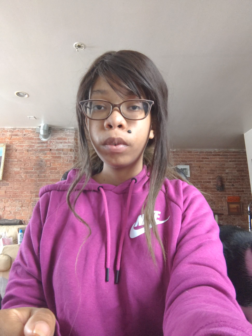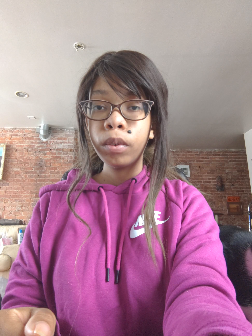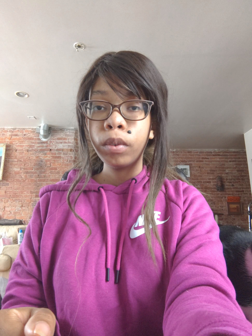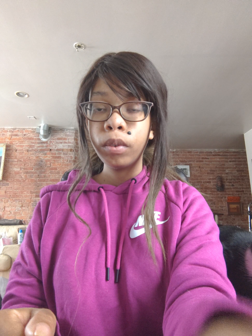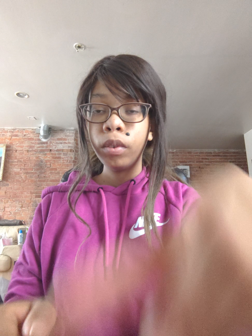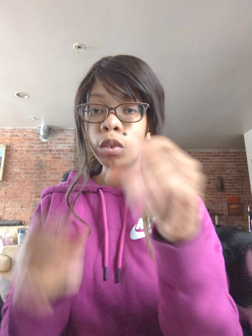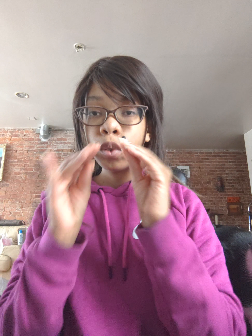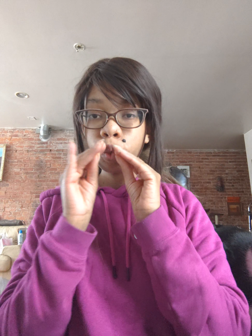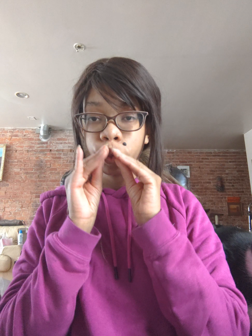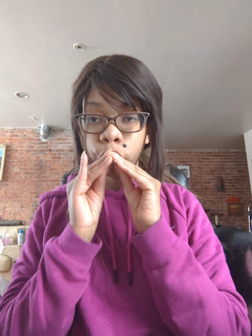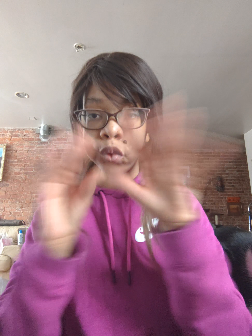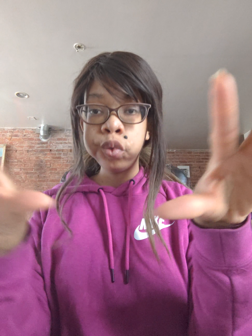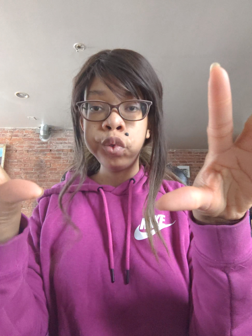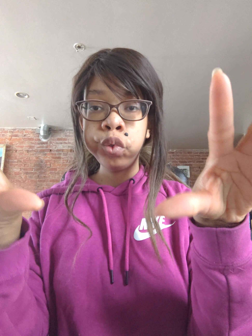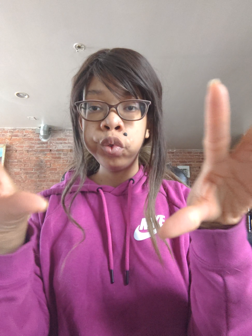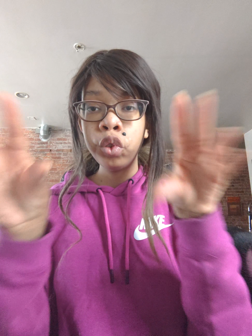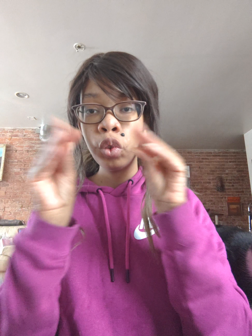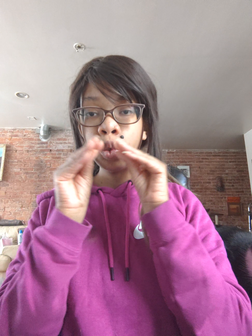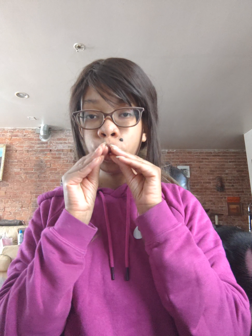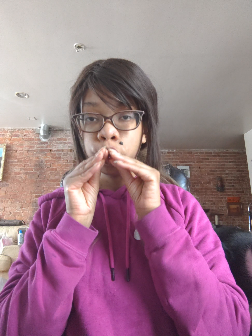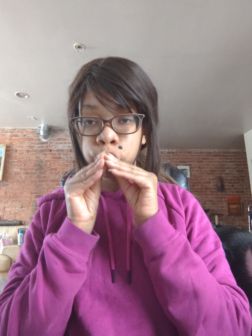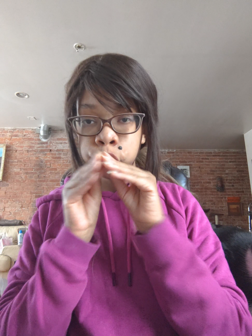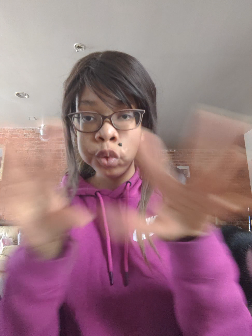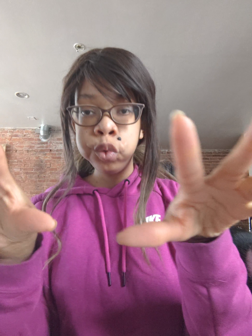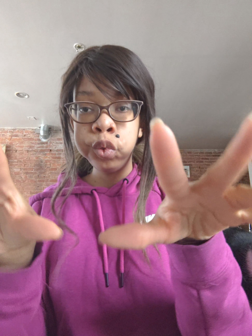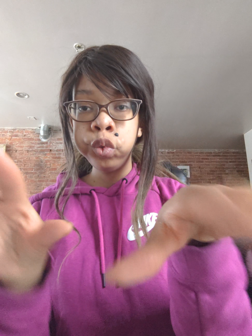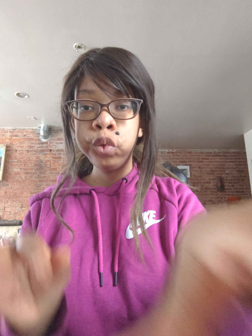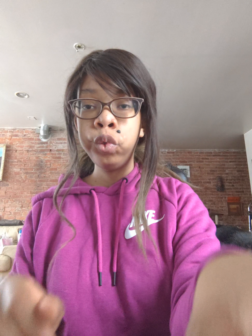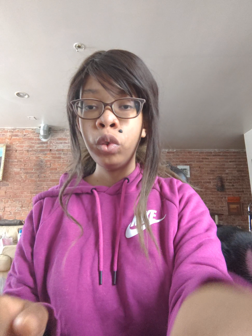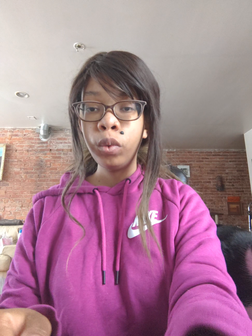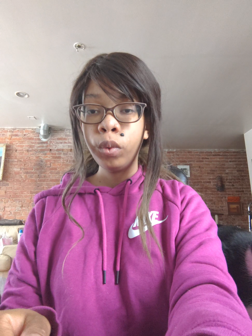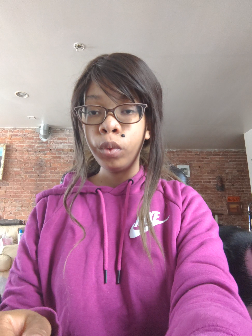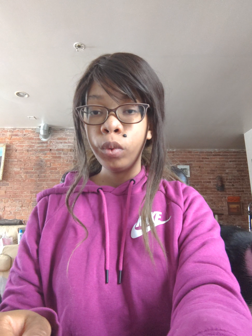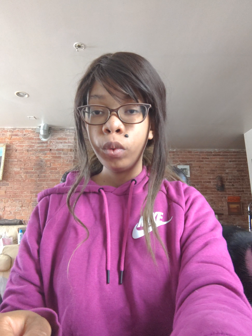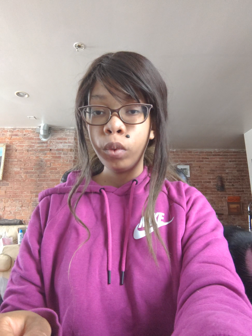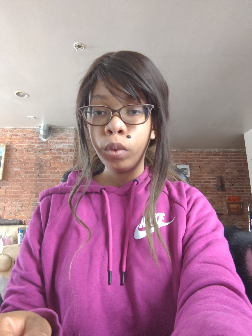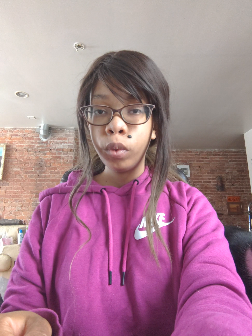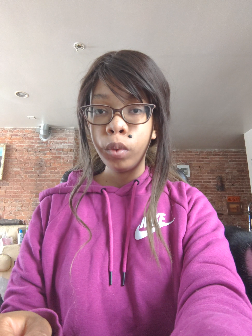blow